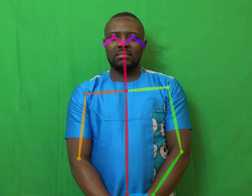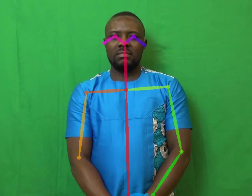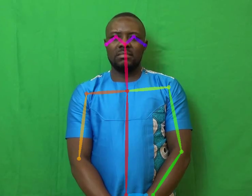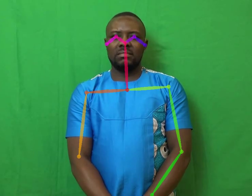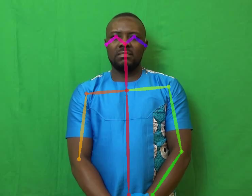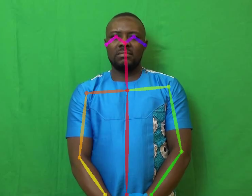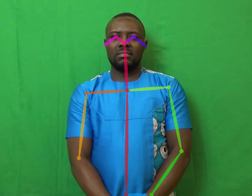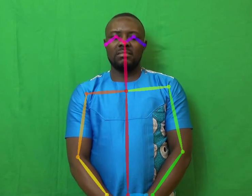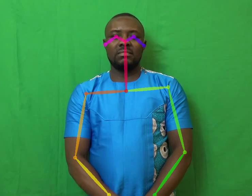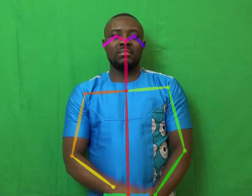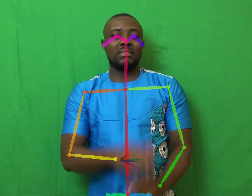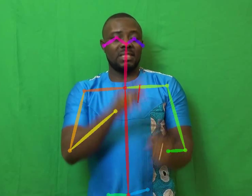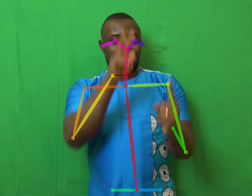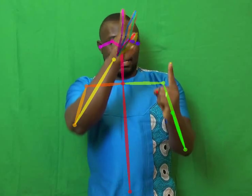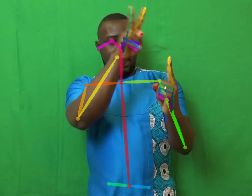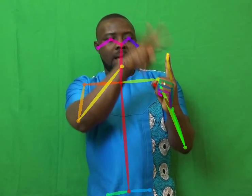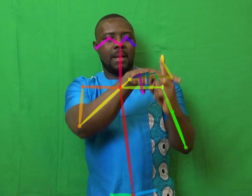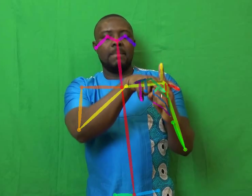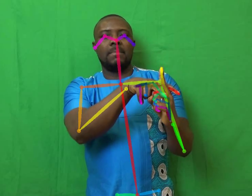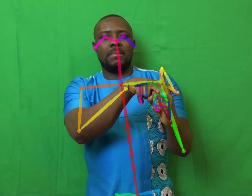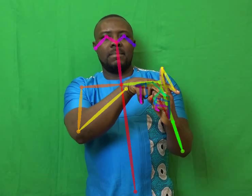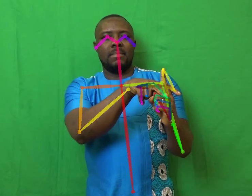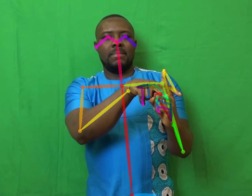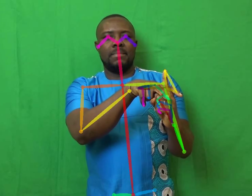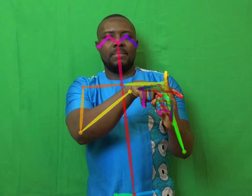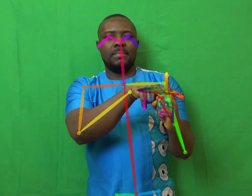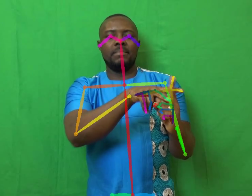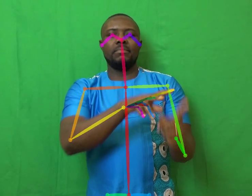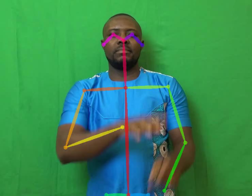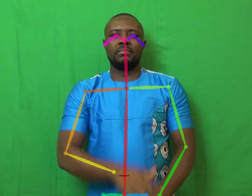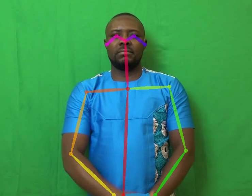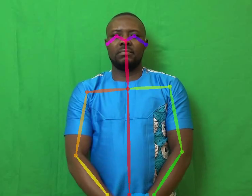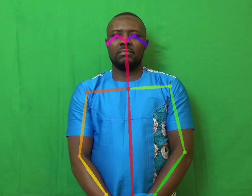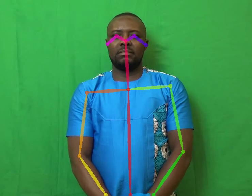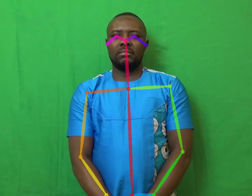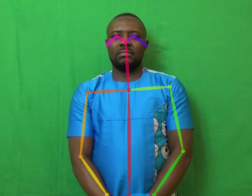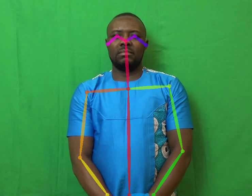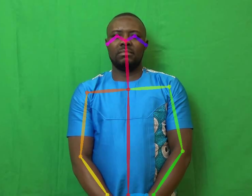apply